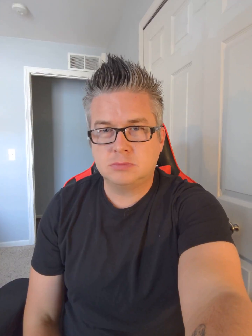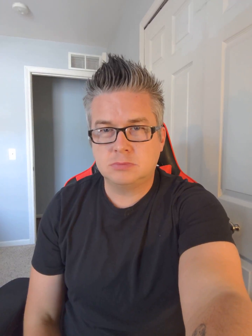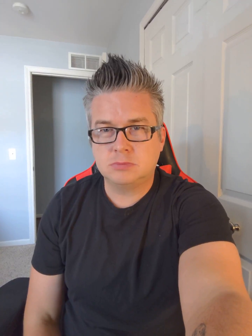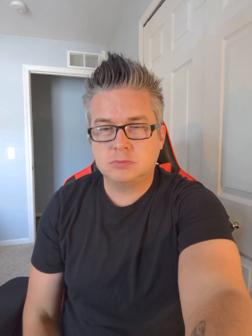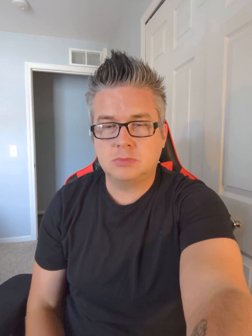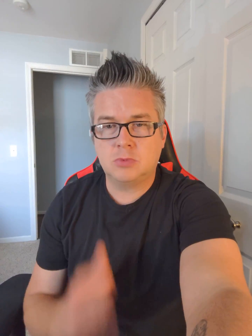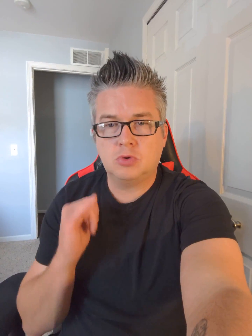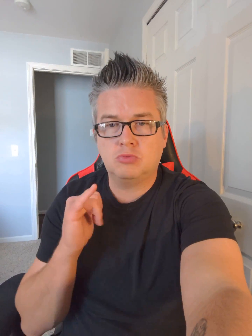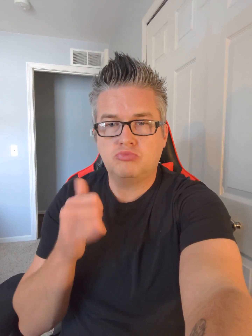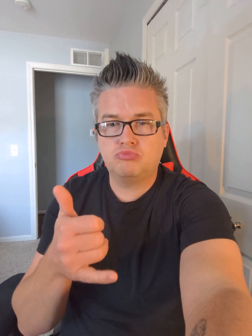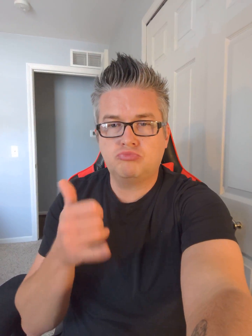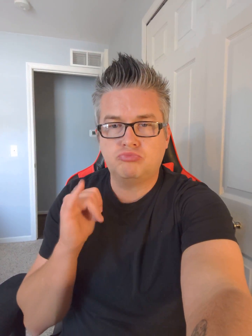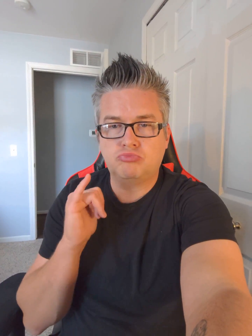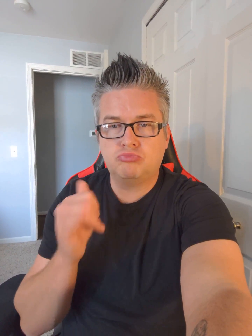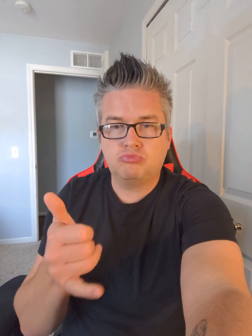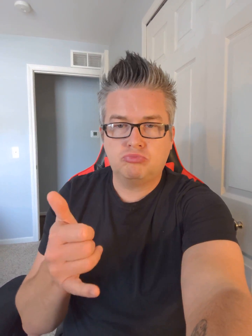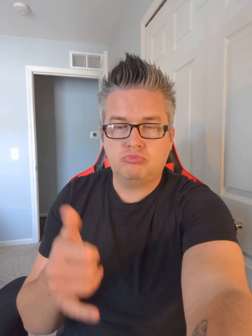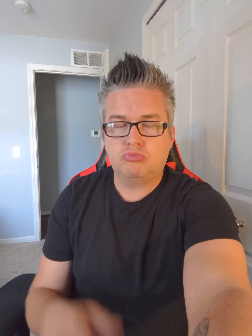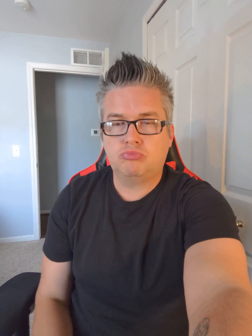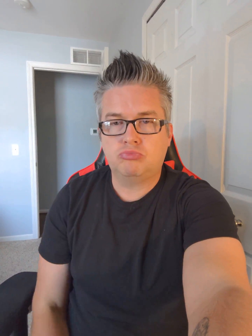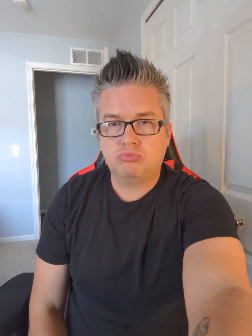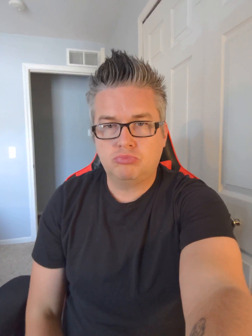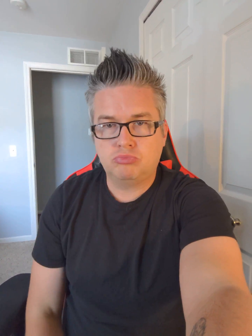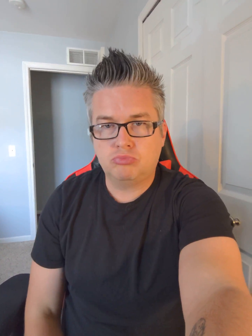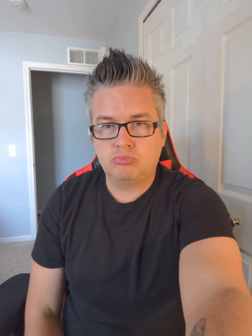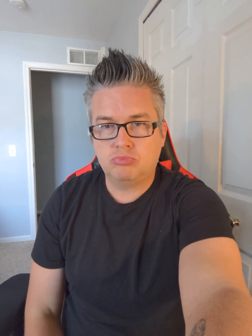rocking chair